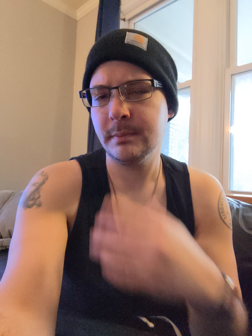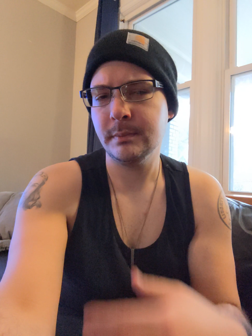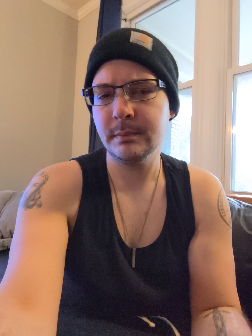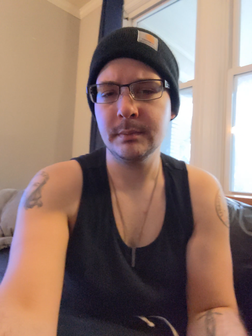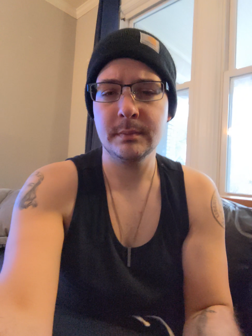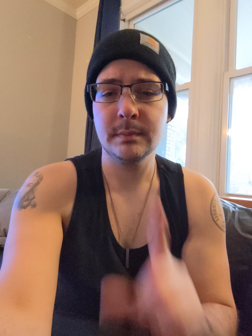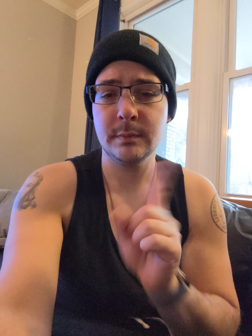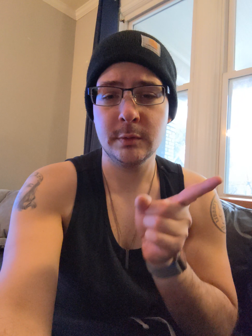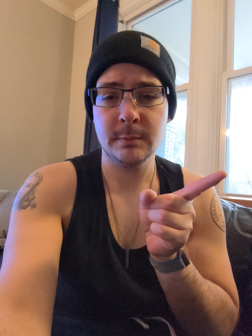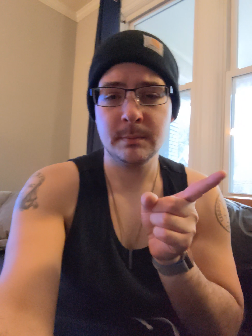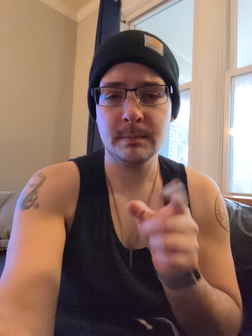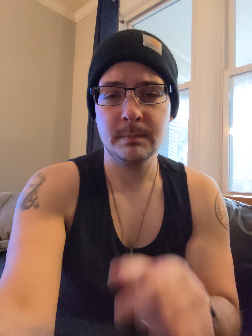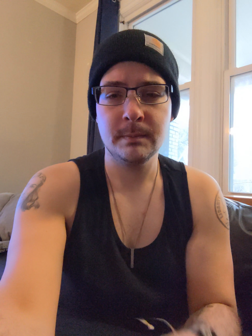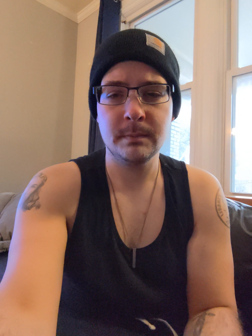he/she/it